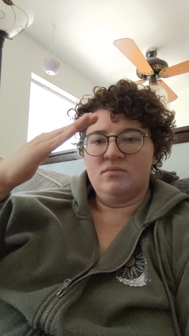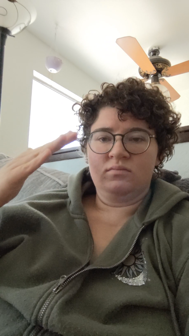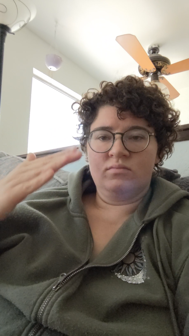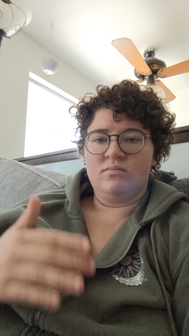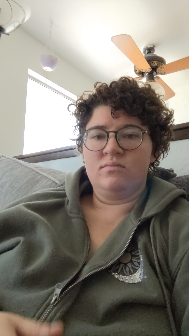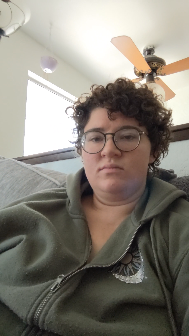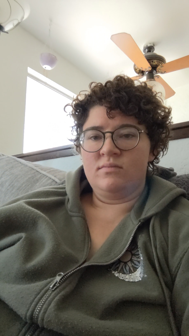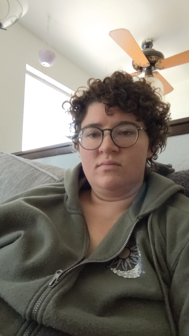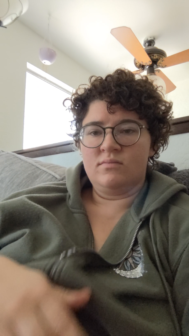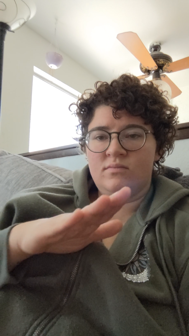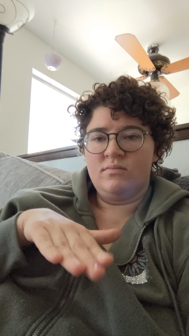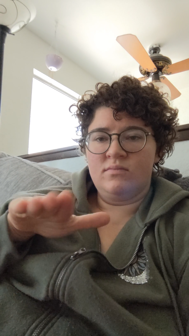children